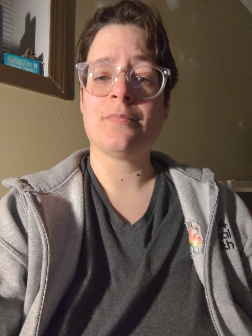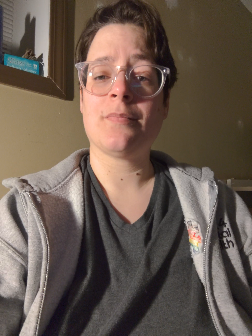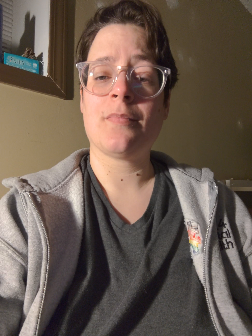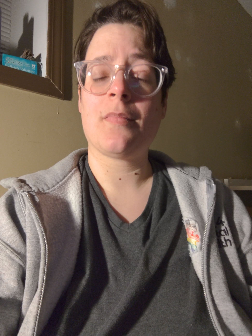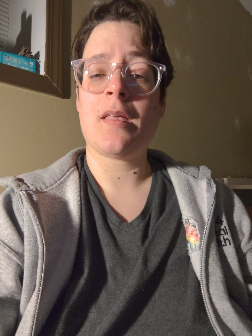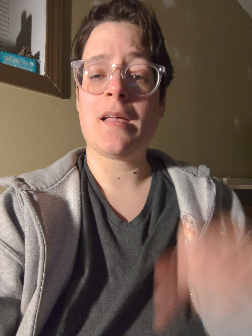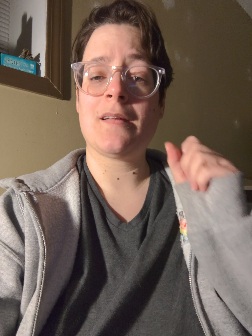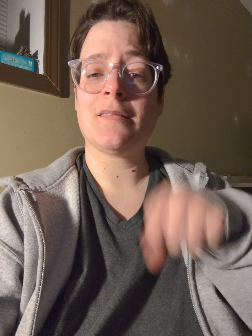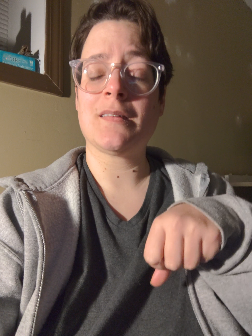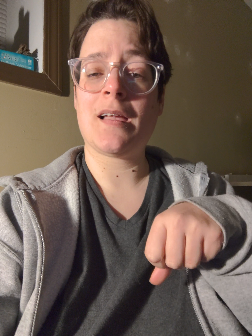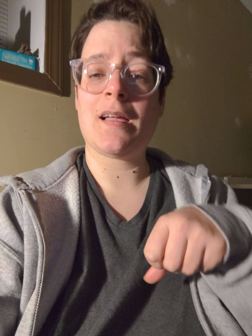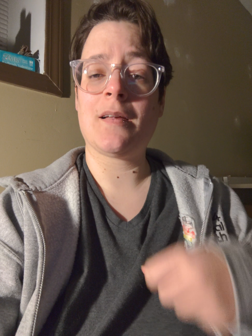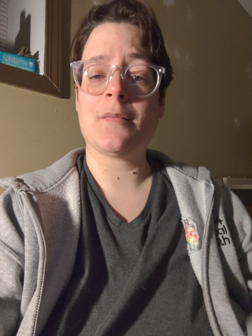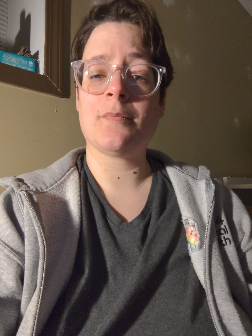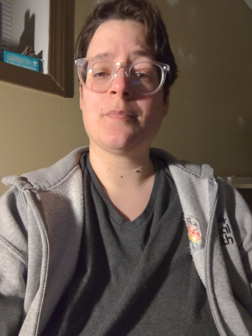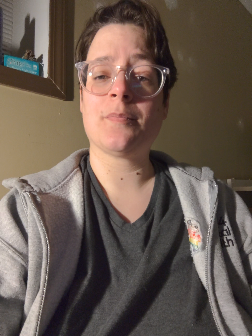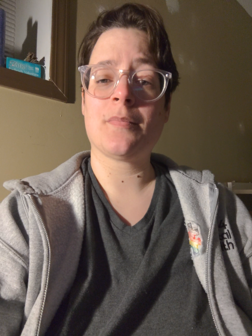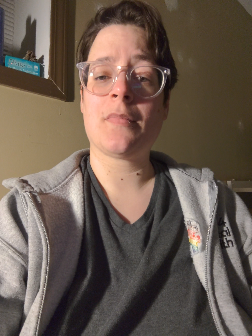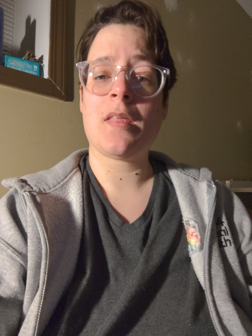can